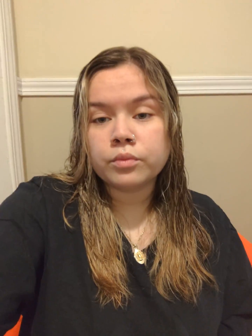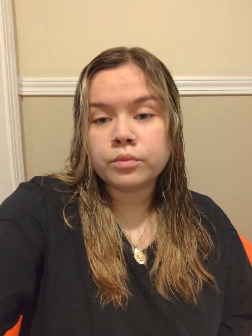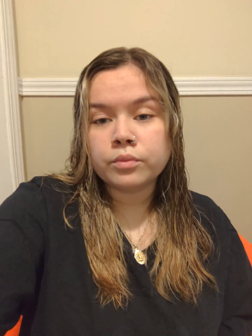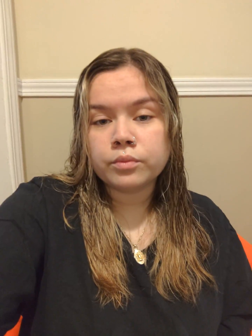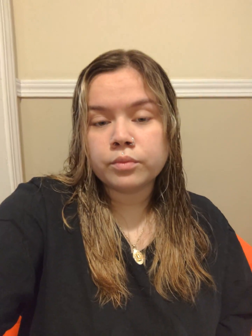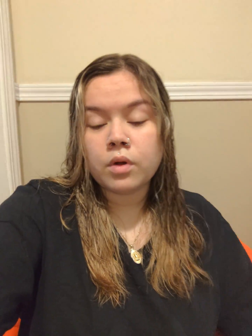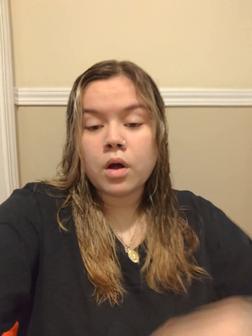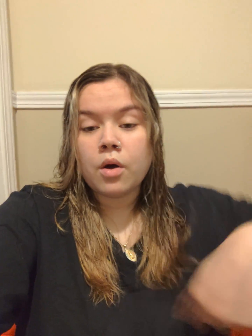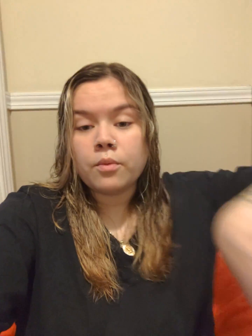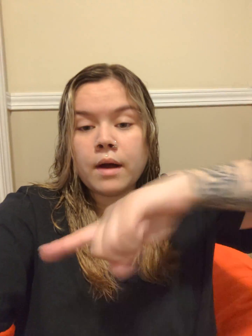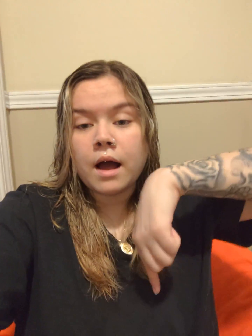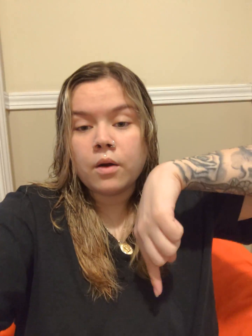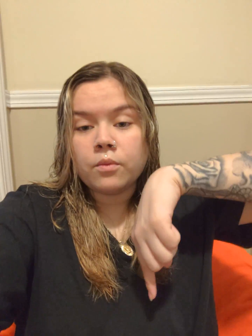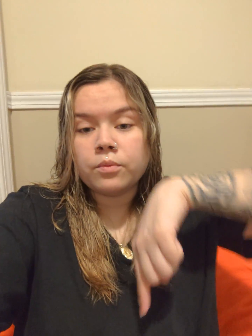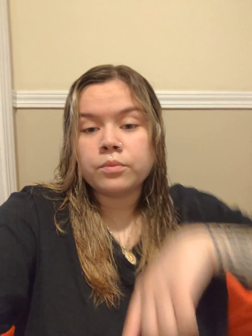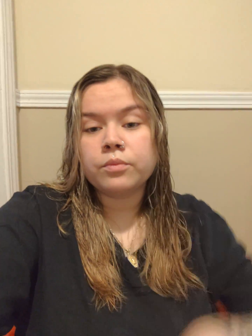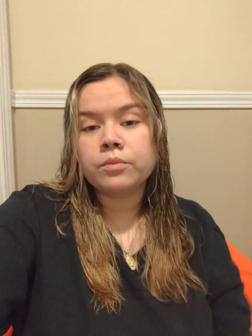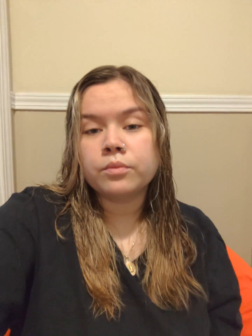around